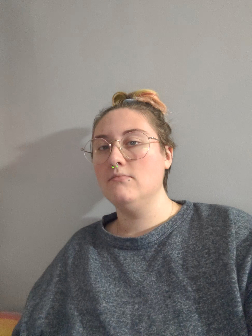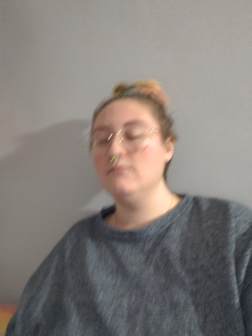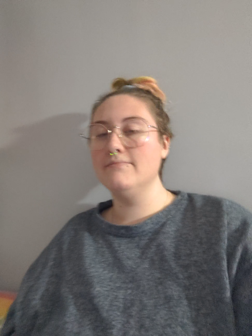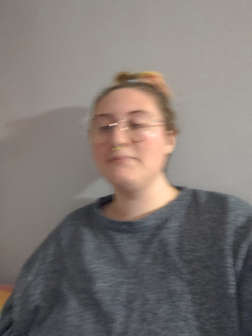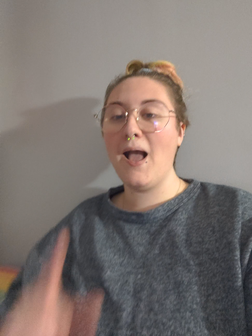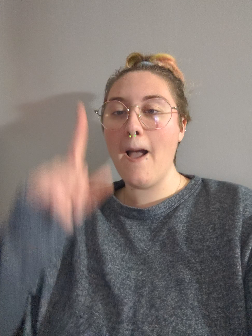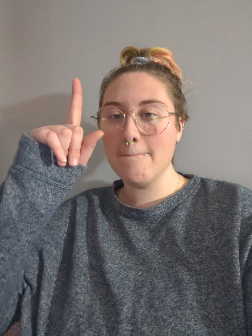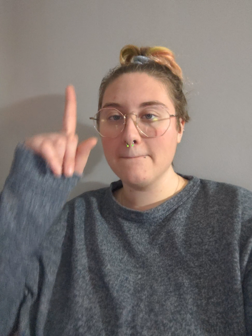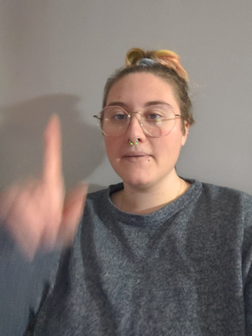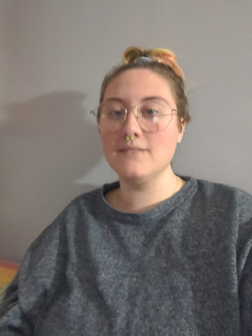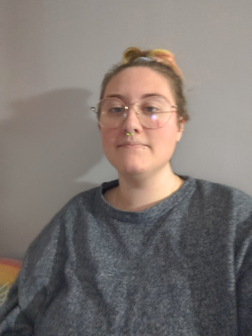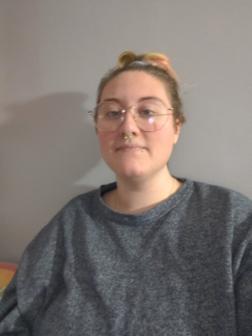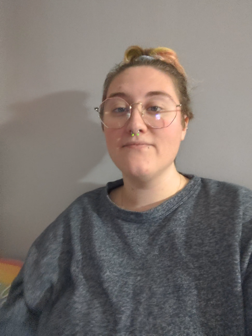up